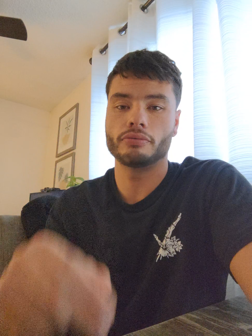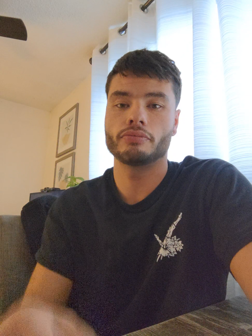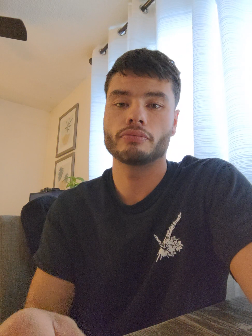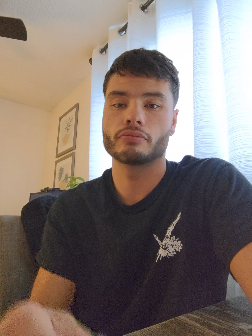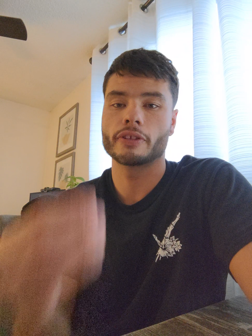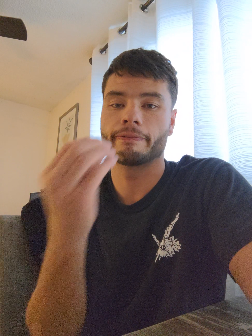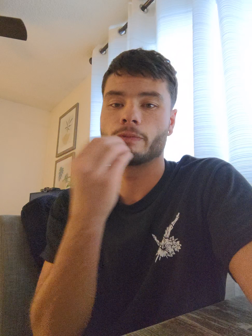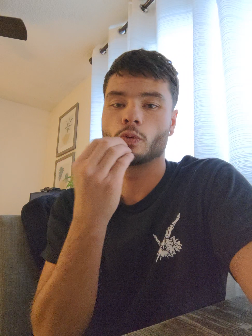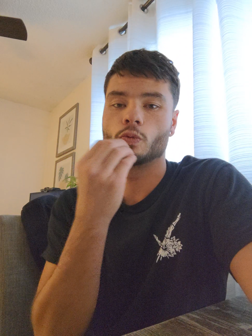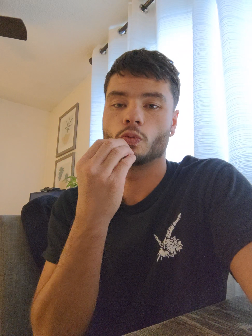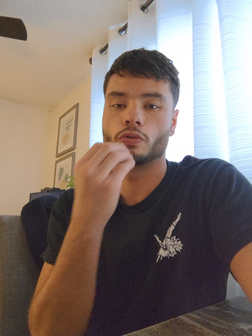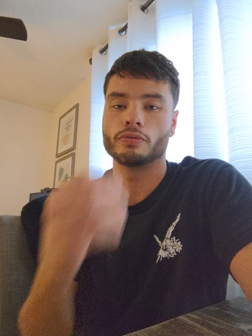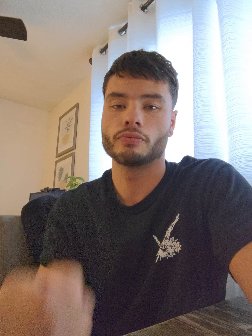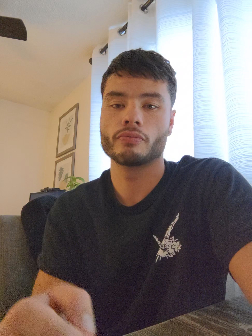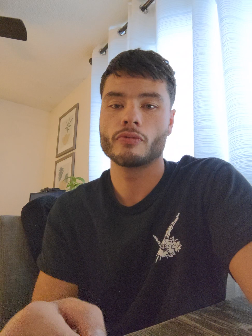food